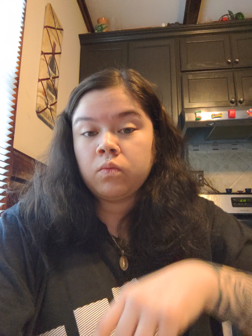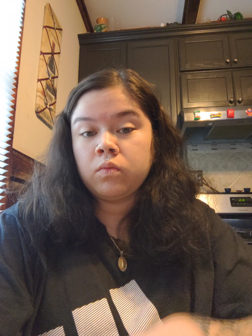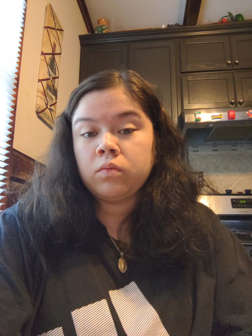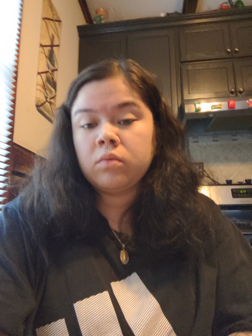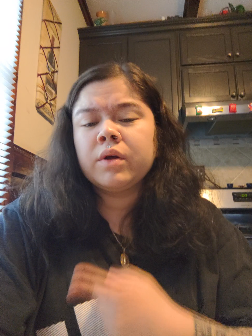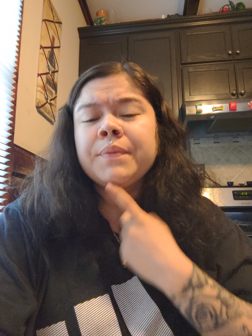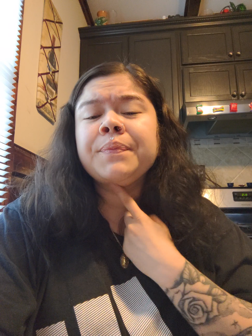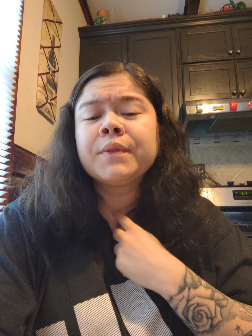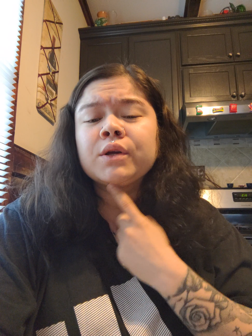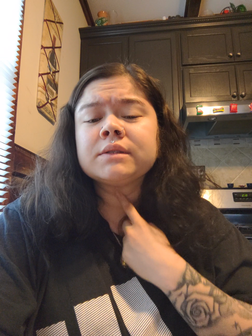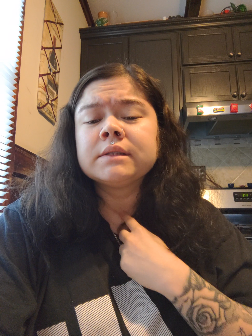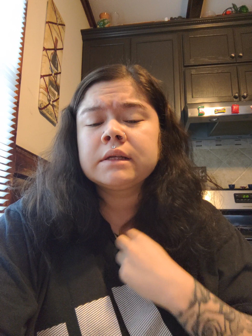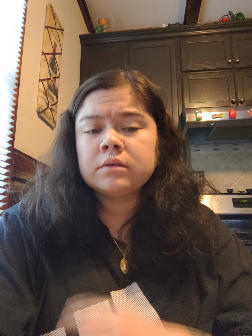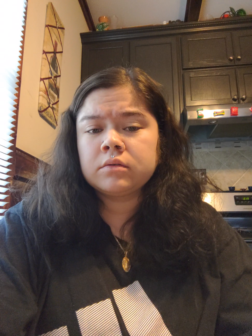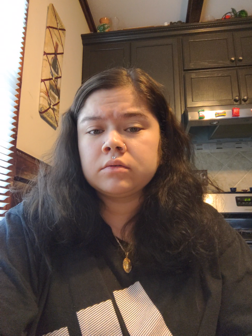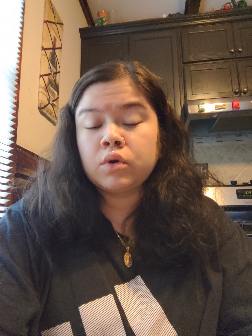thirsty